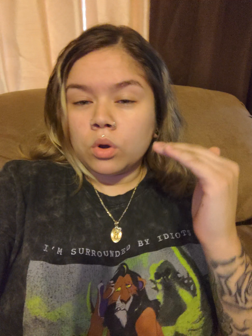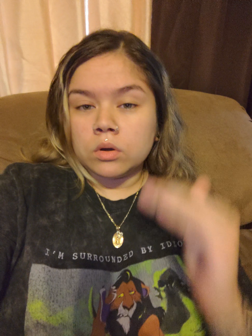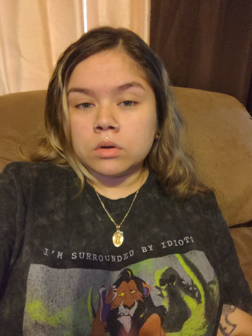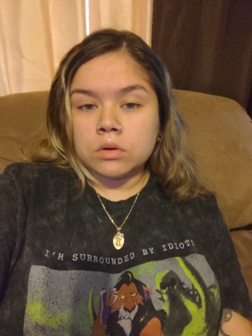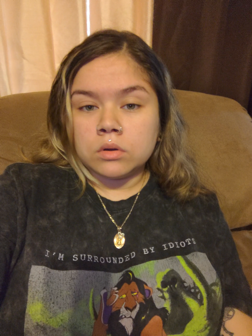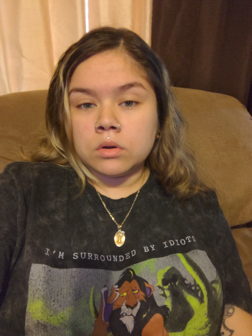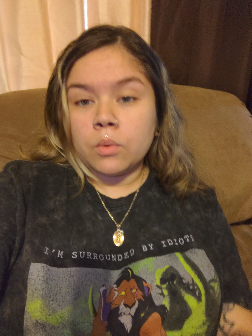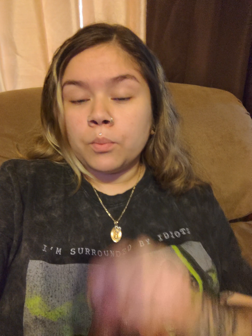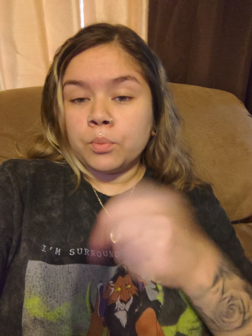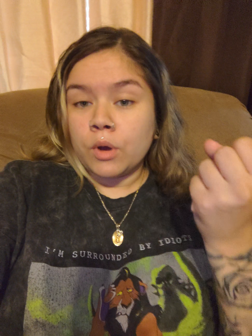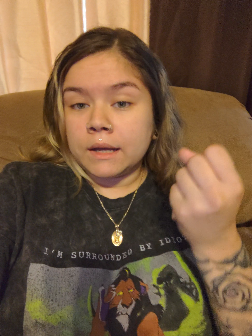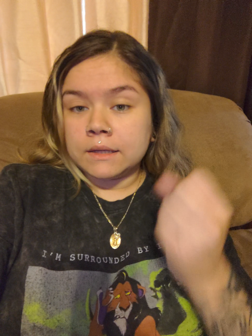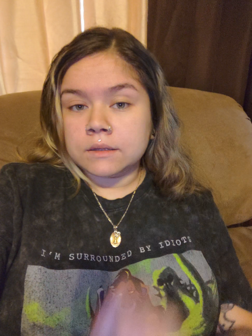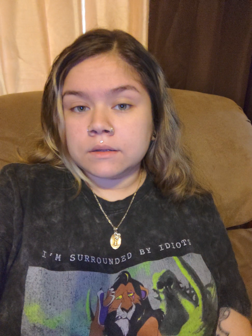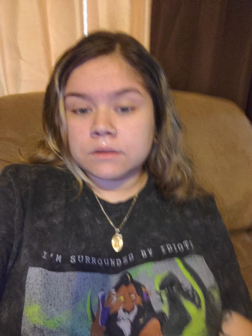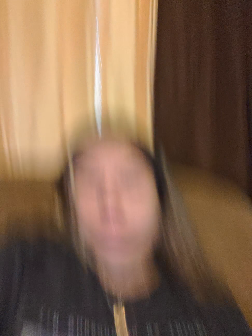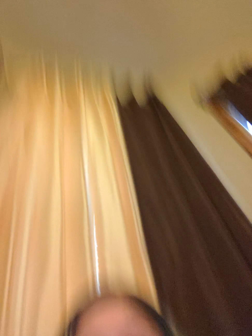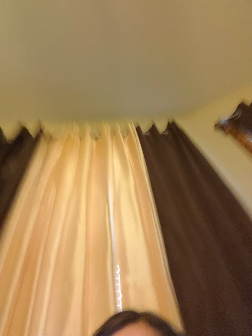break